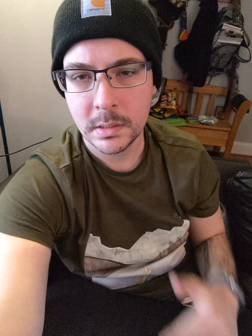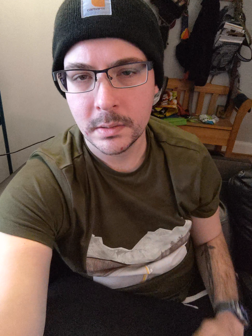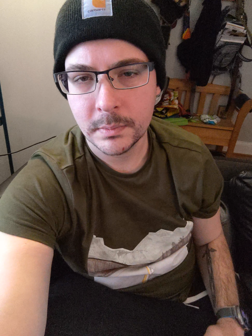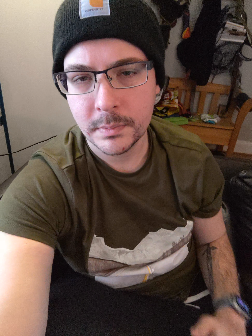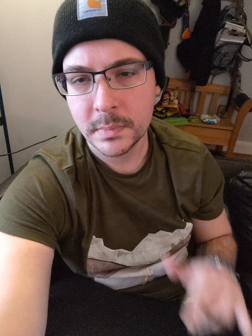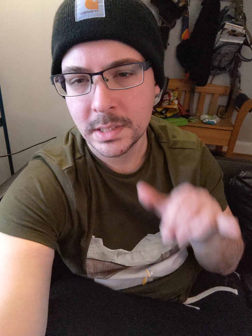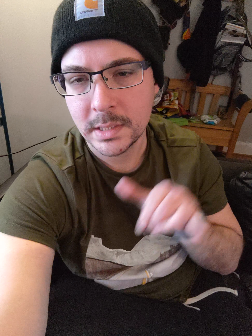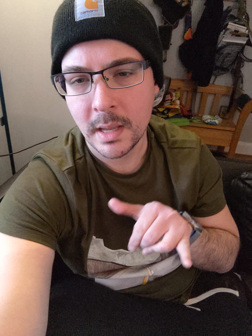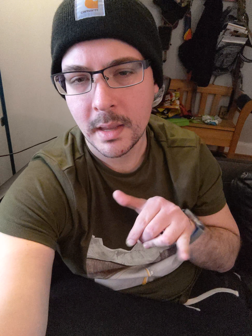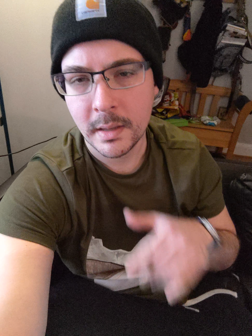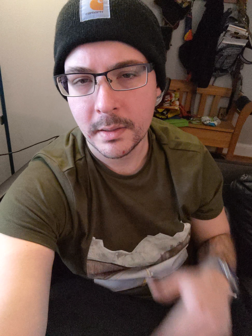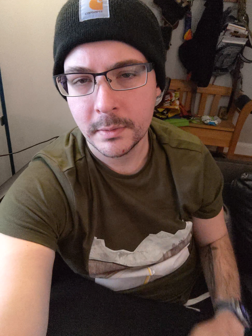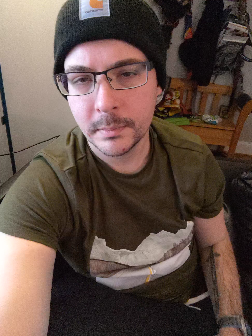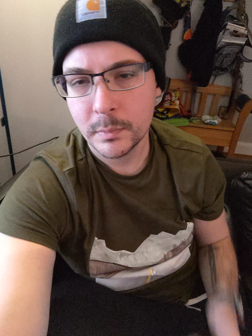stay